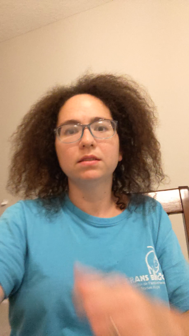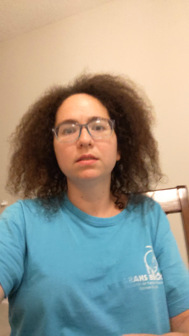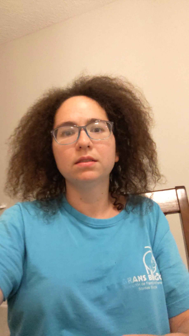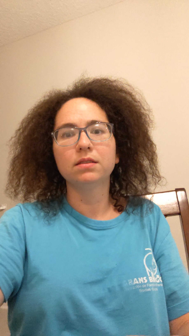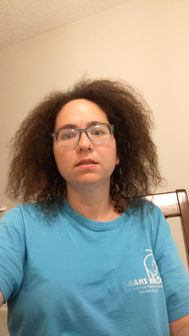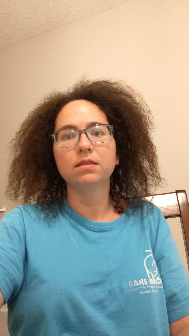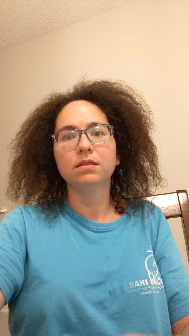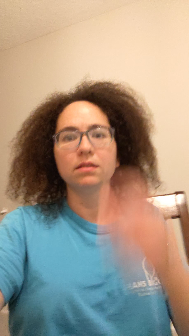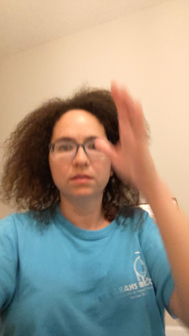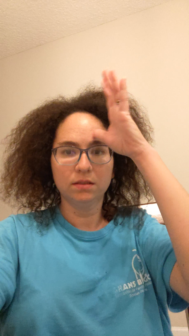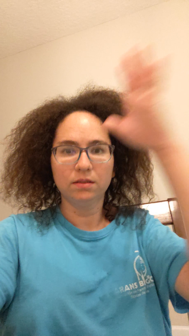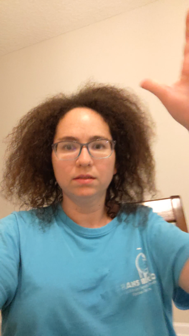moose